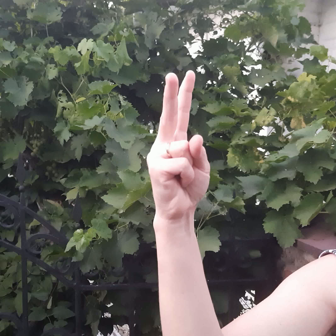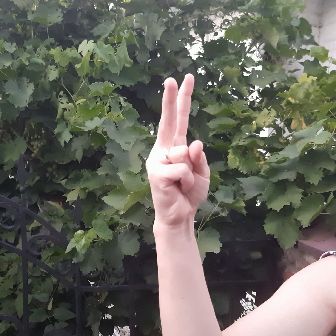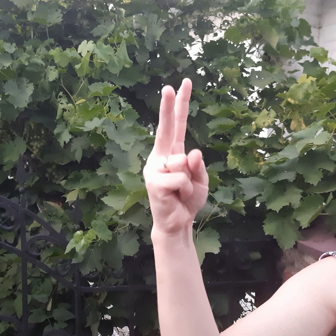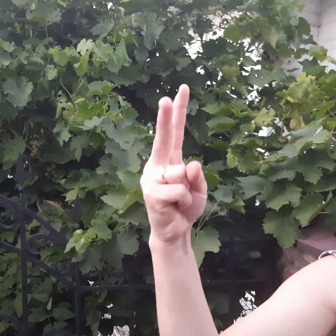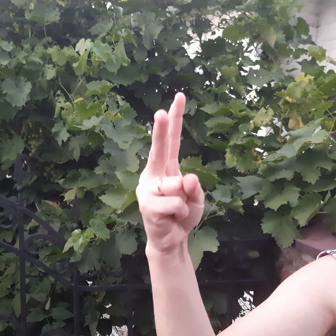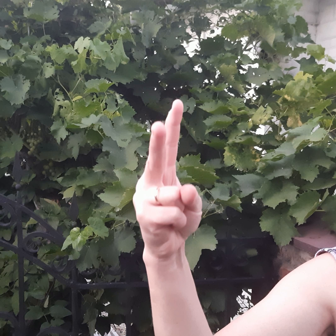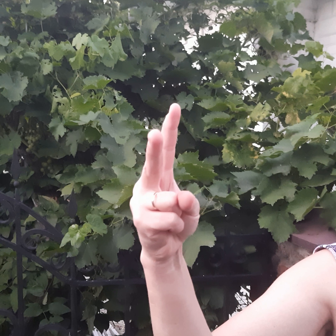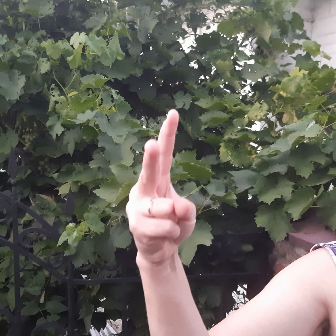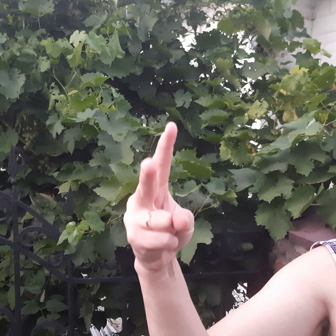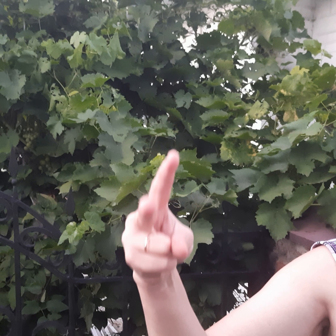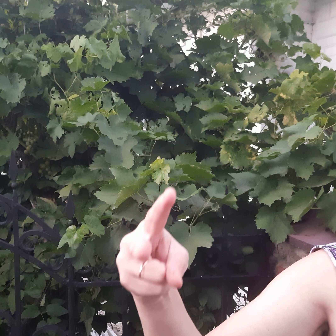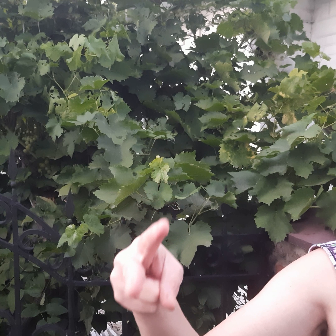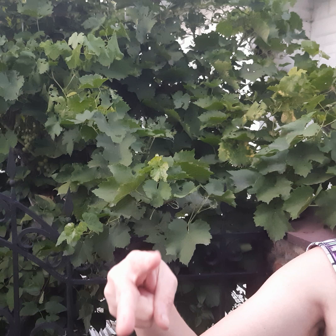К